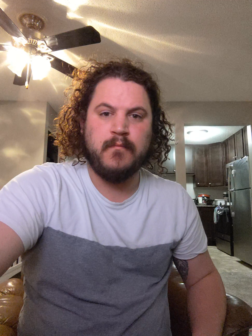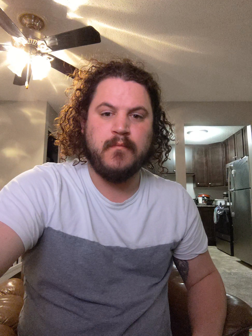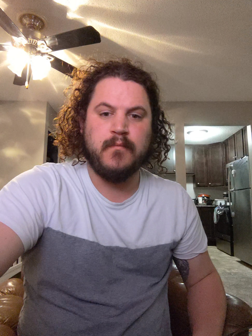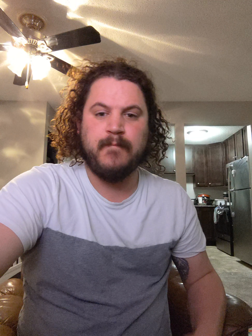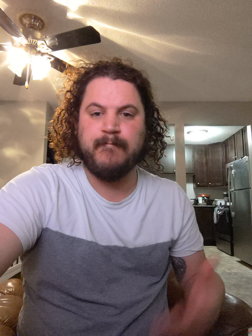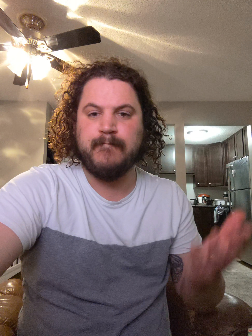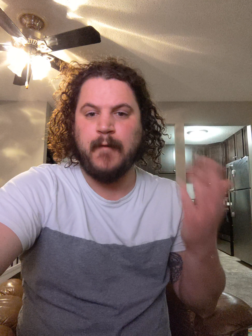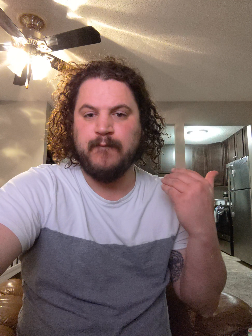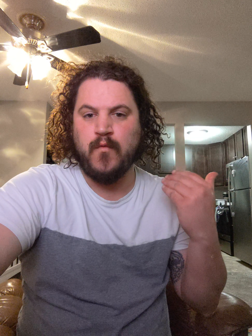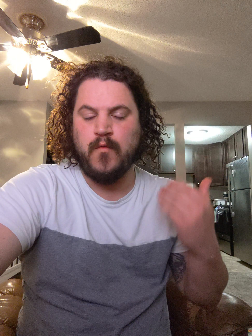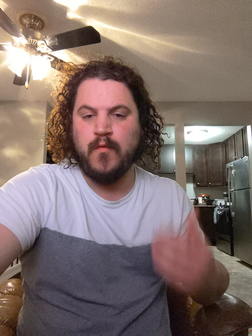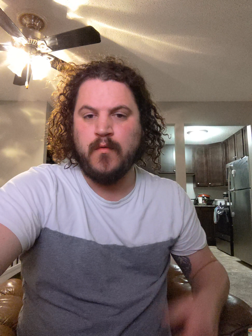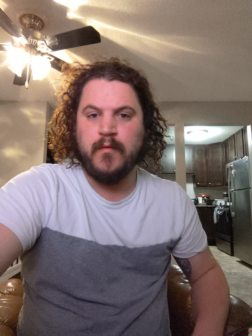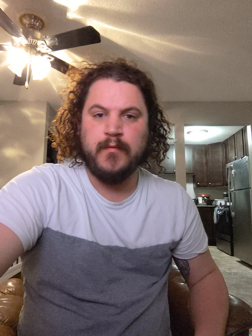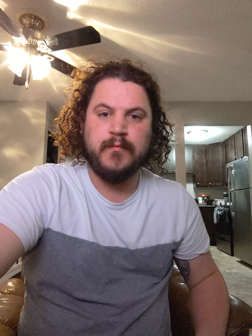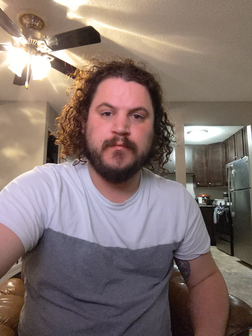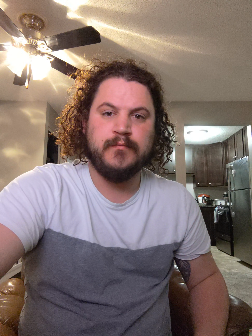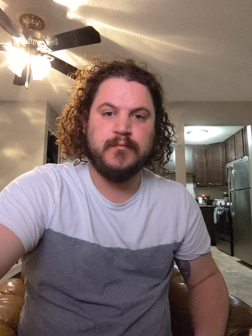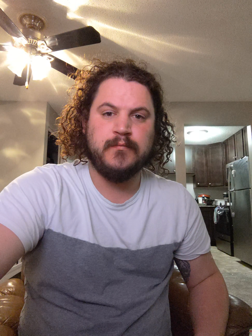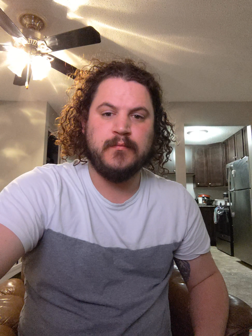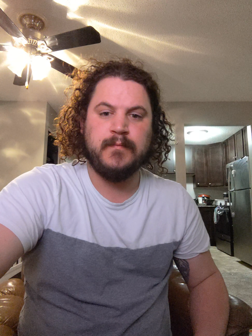before